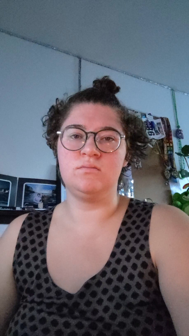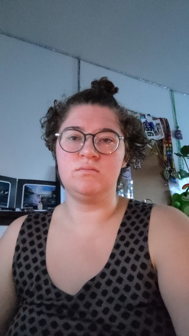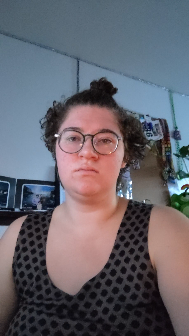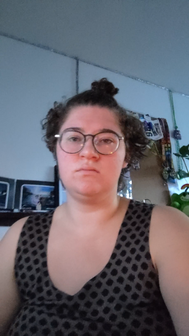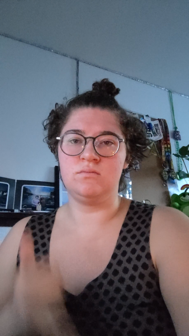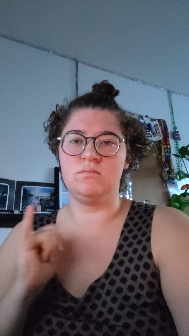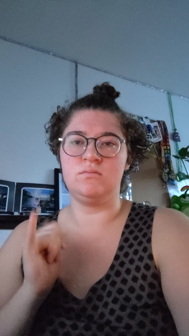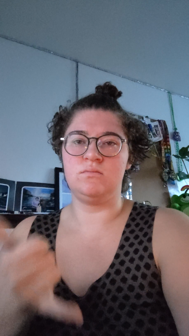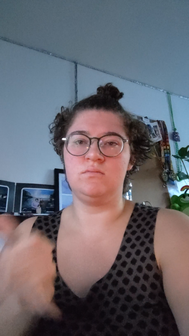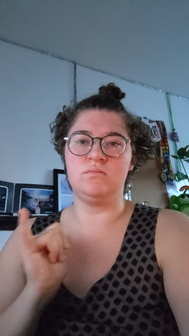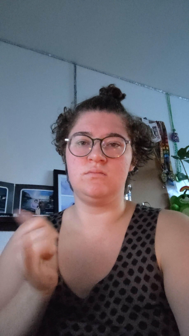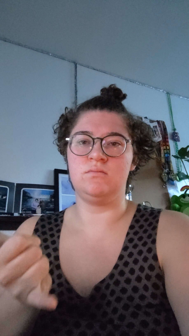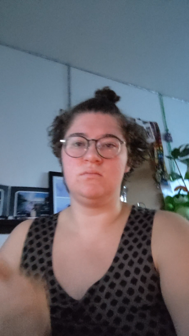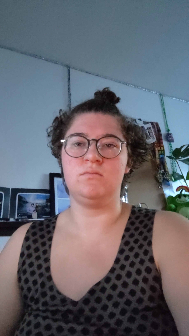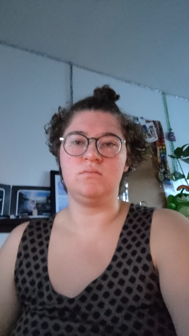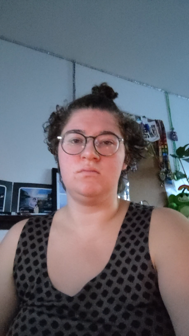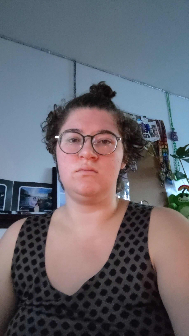rocking chair